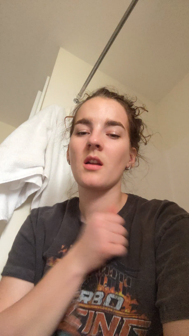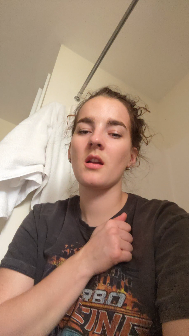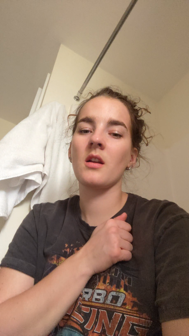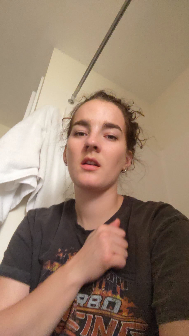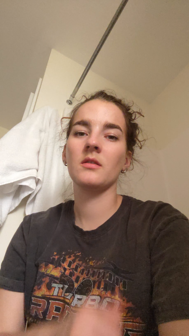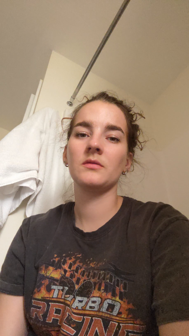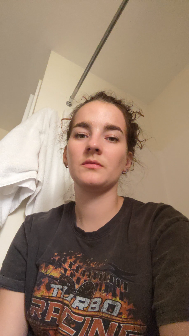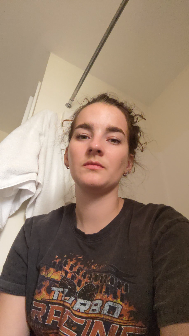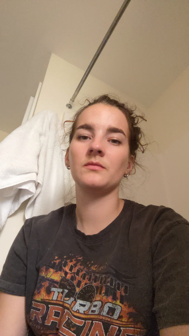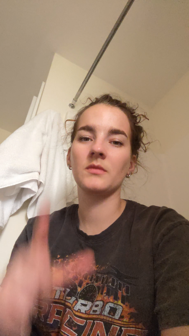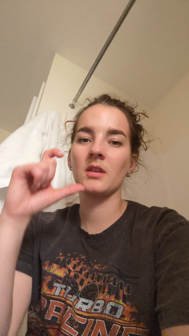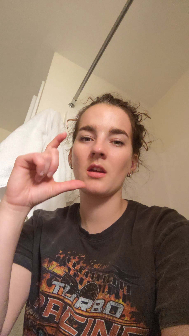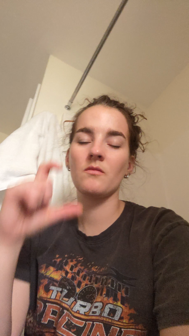camera